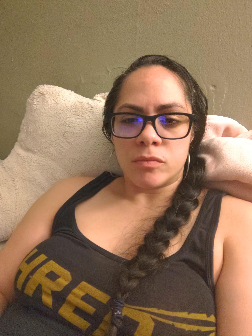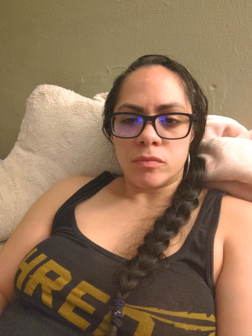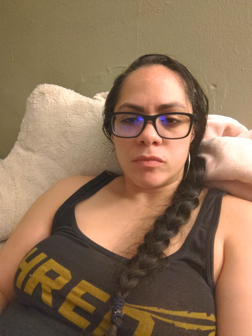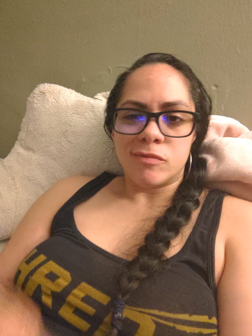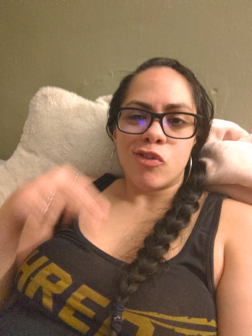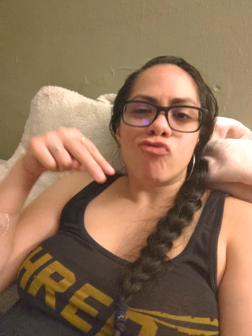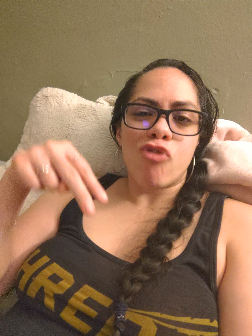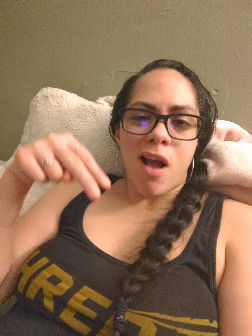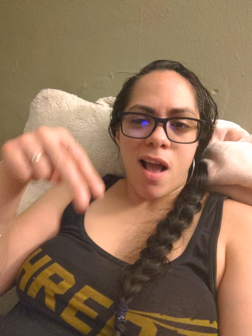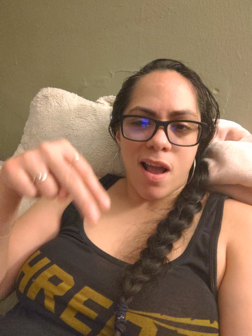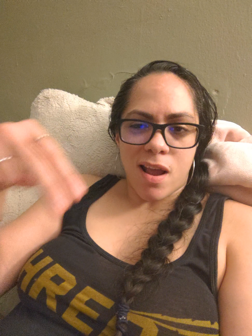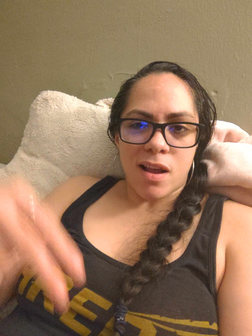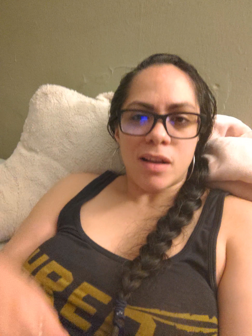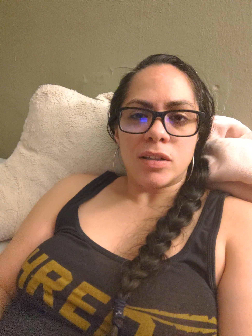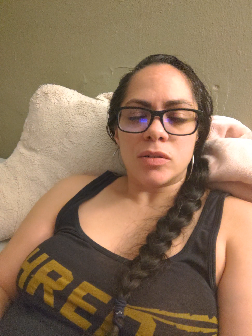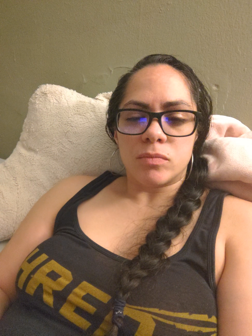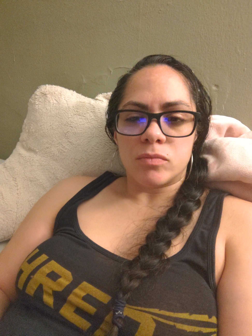ride